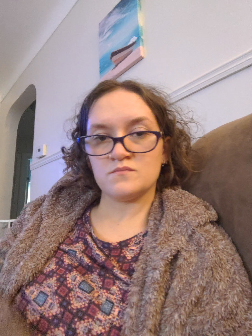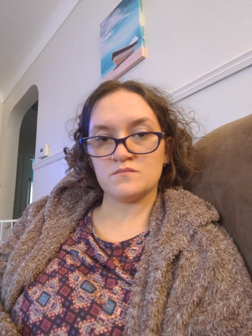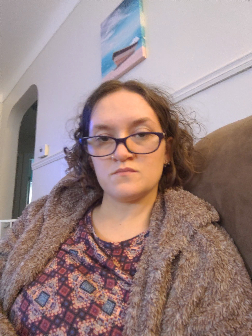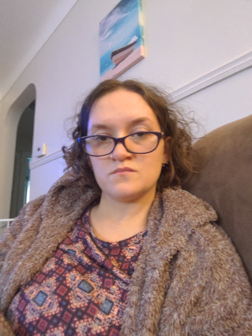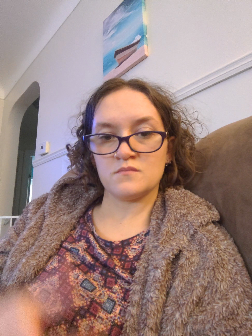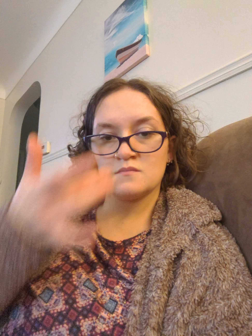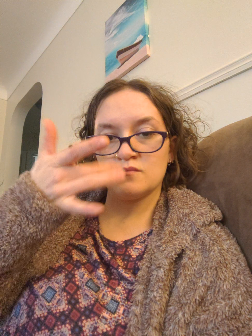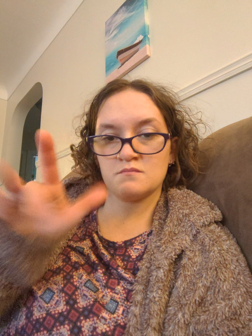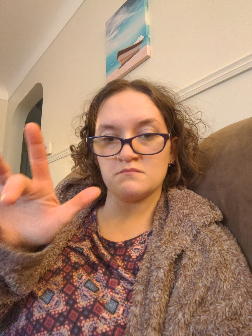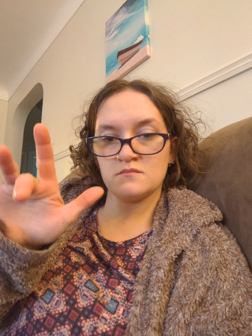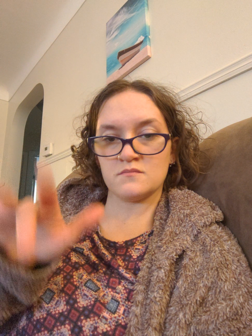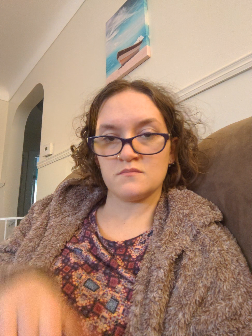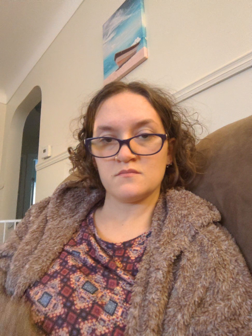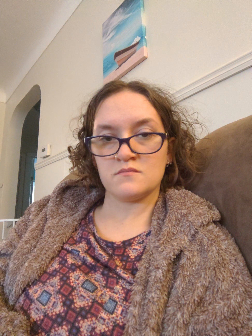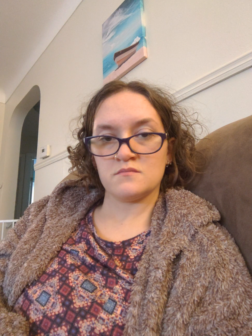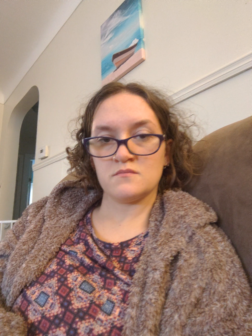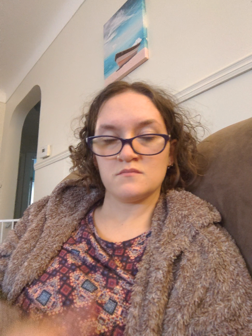empty